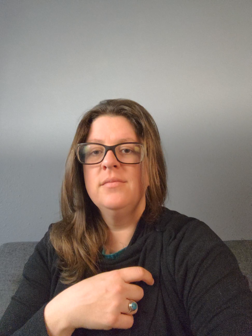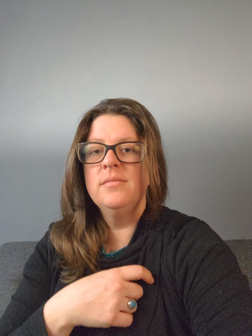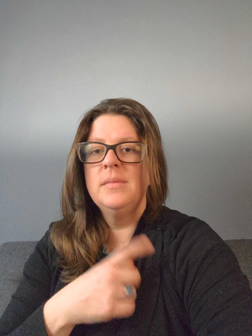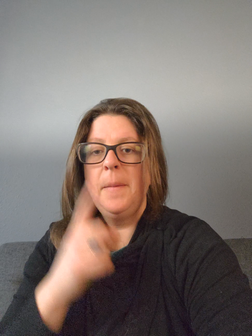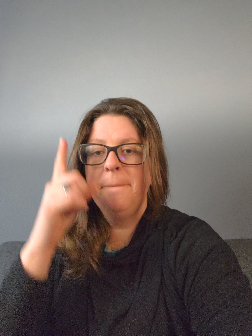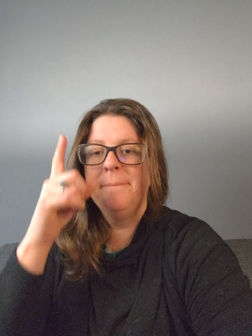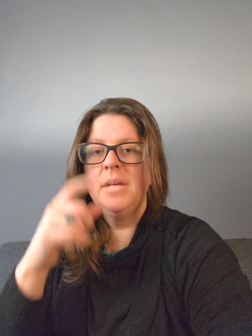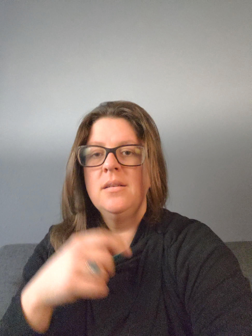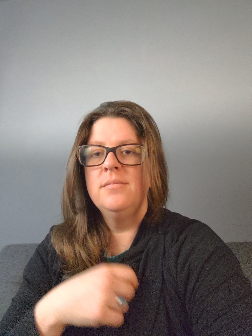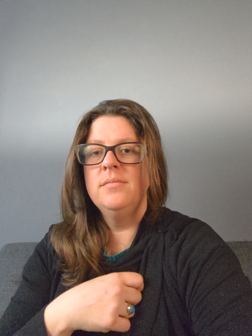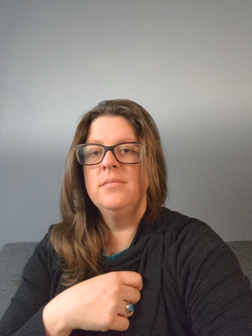up